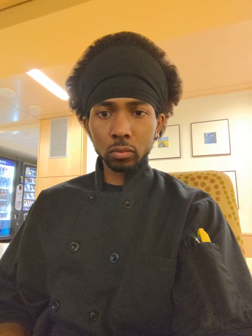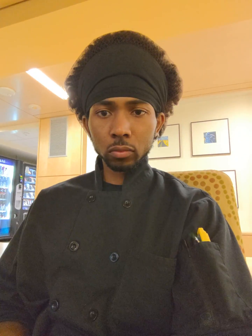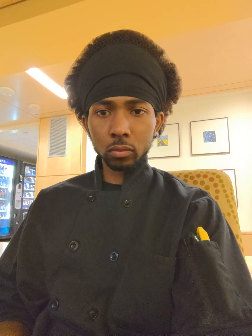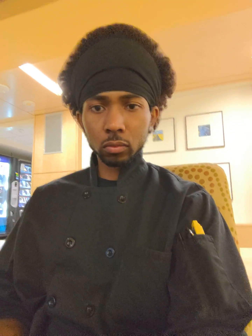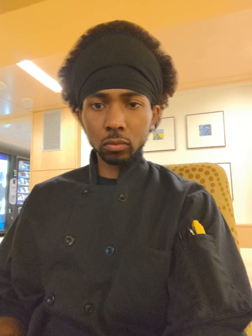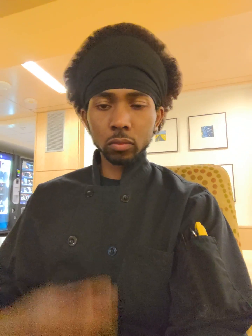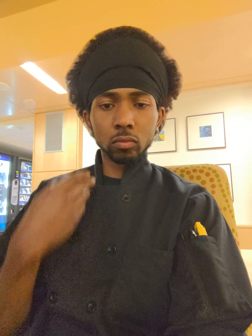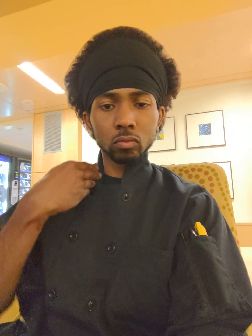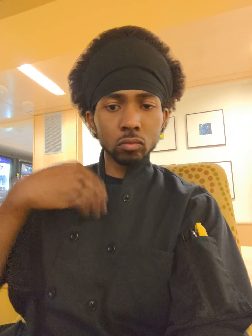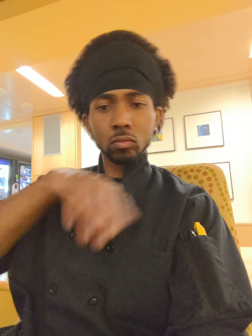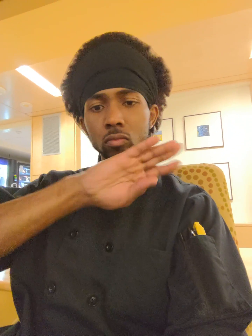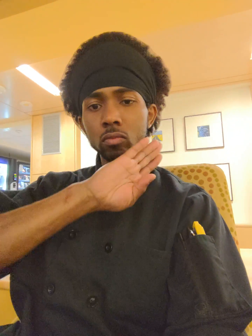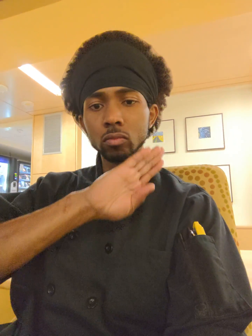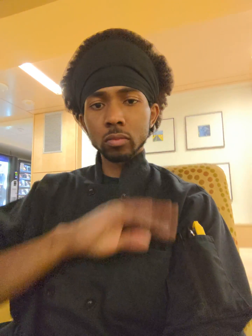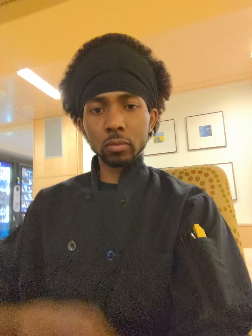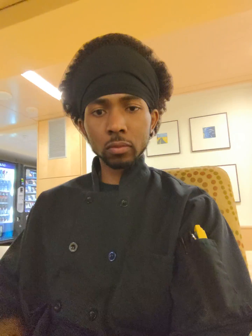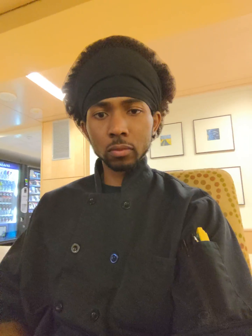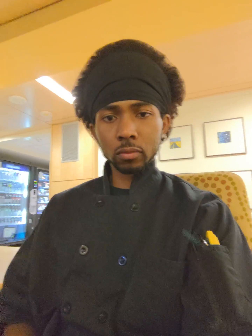scarf